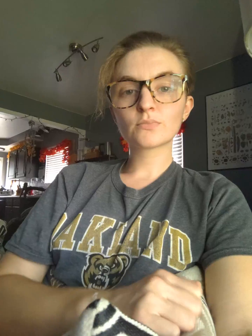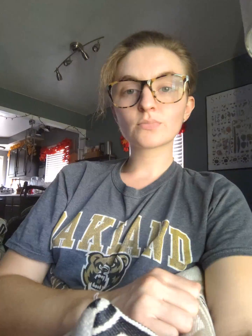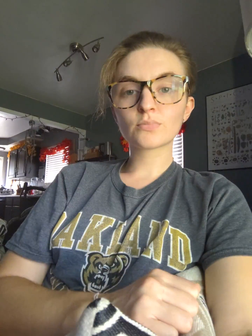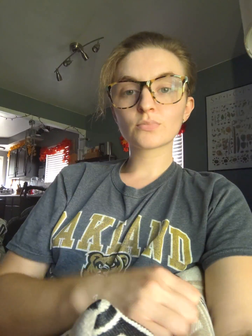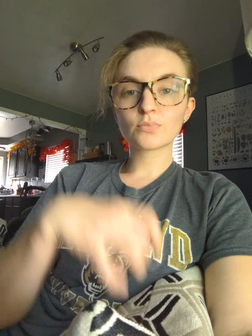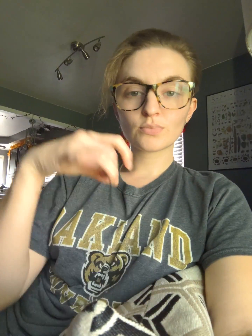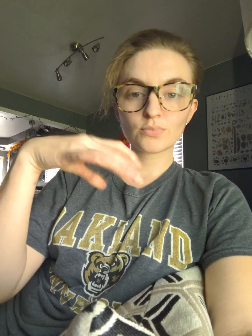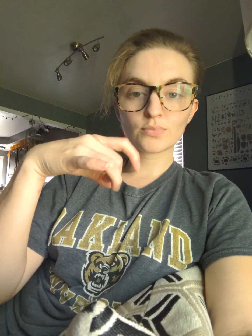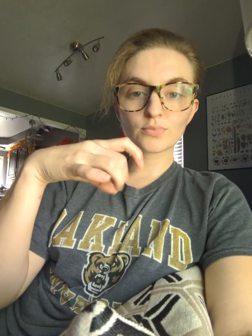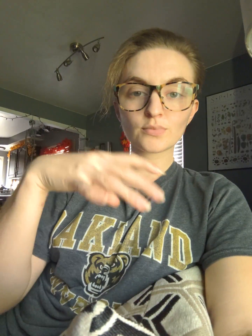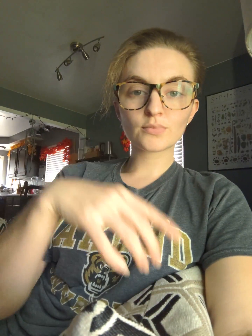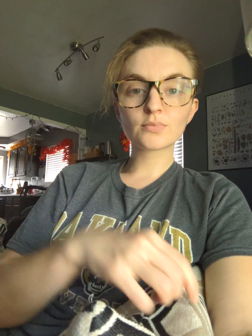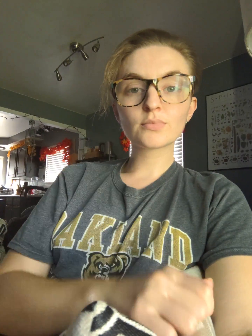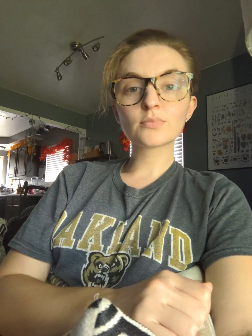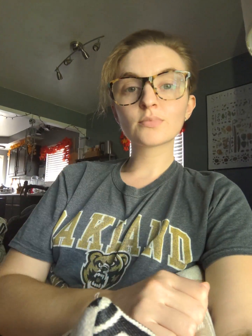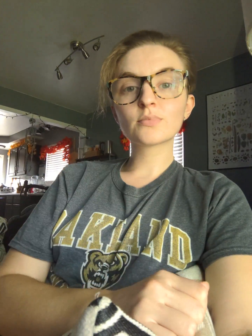pumpkin